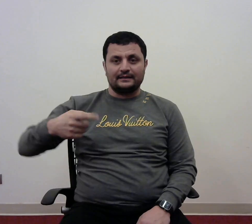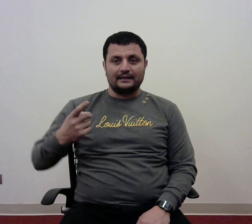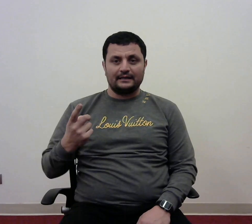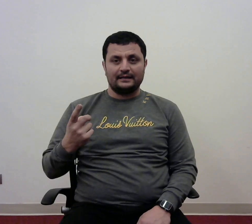Ə